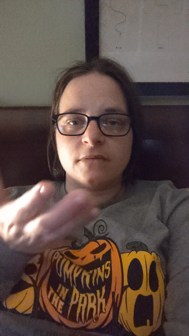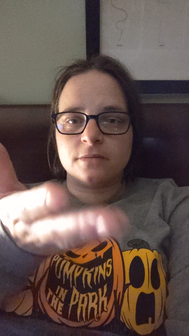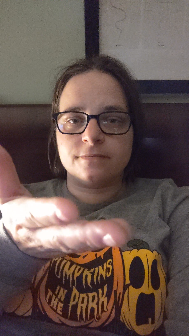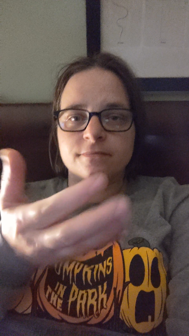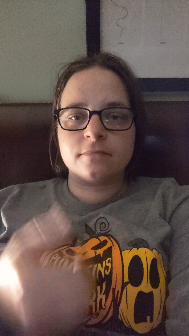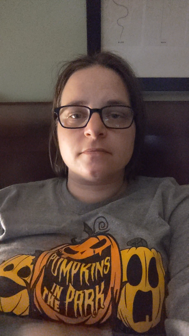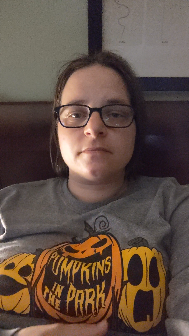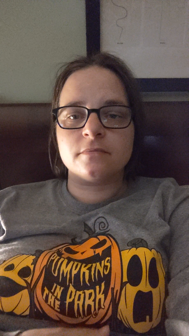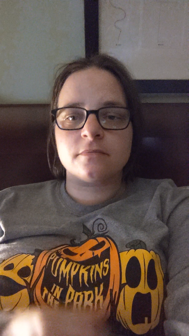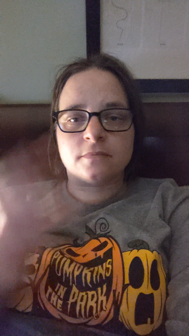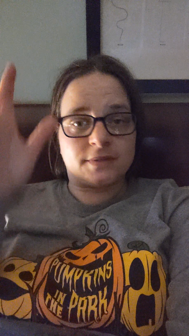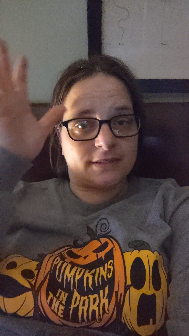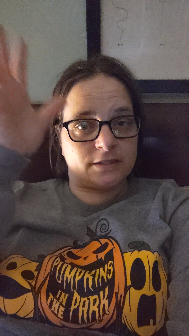deer